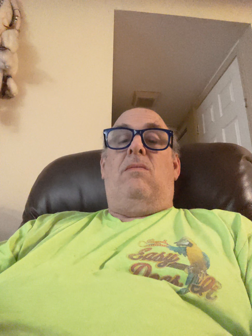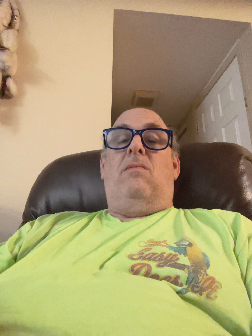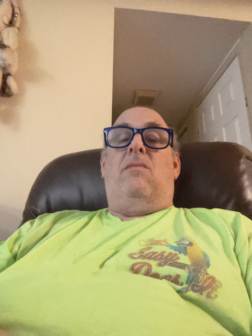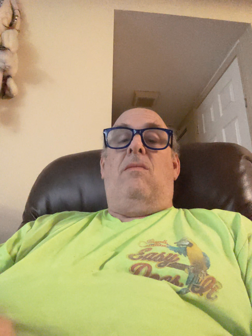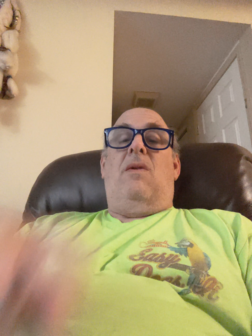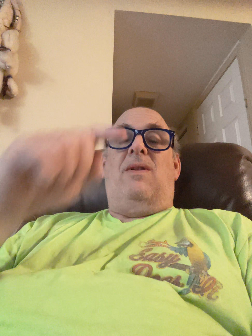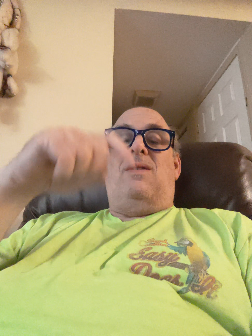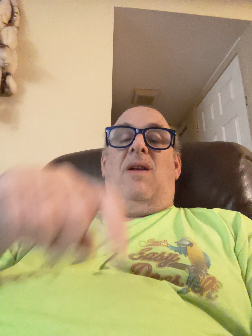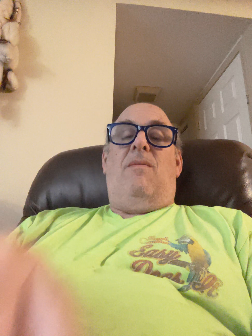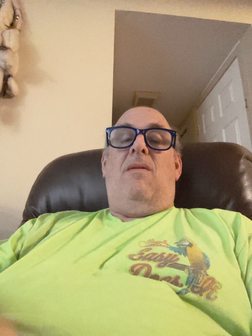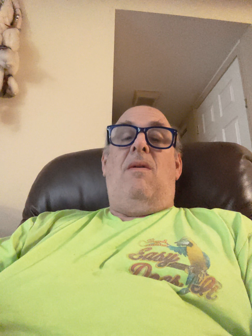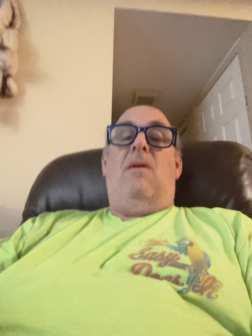time